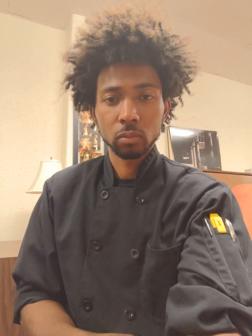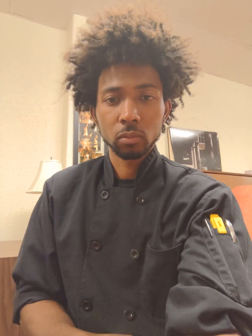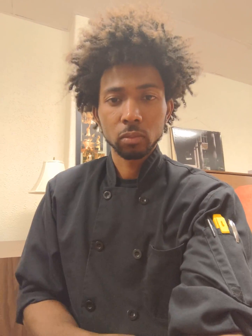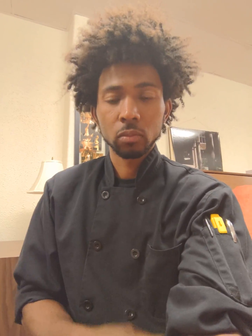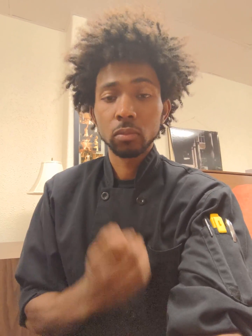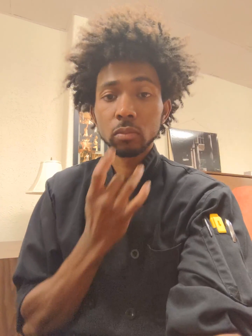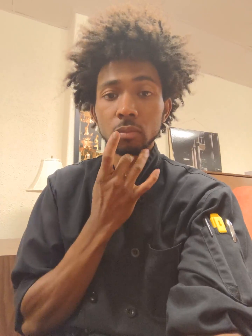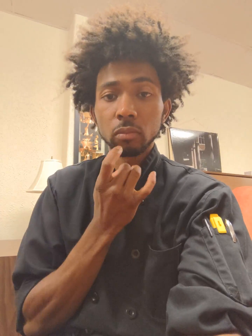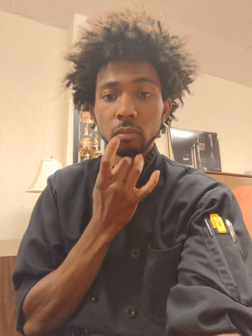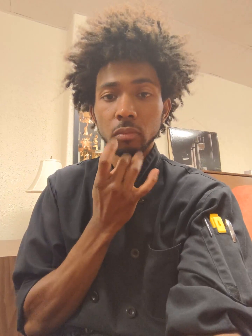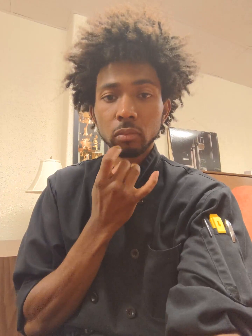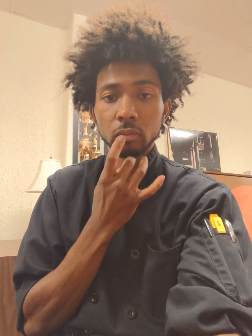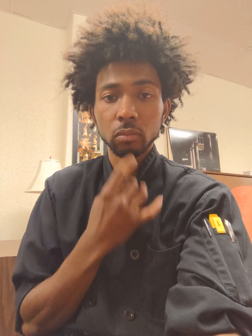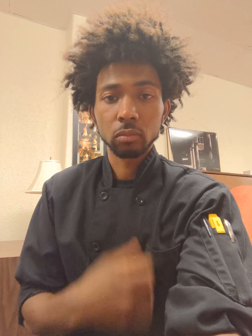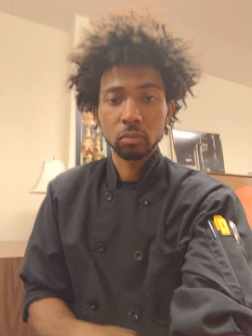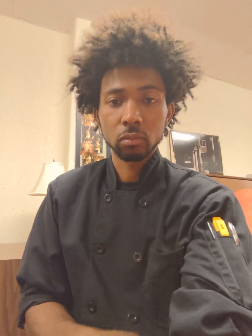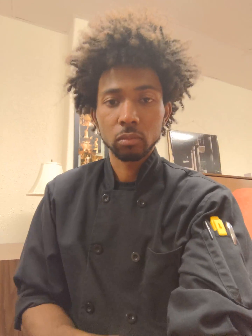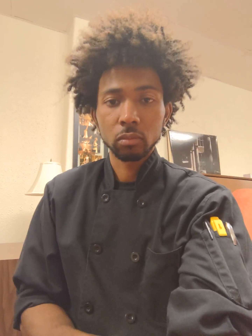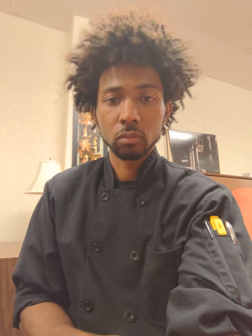light bulb